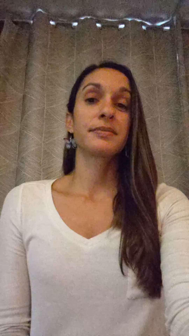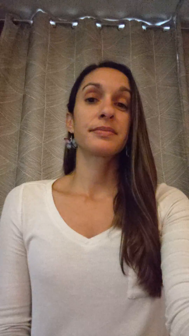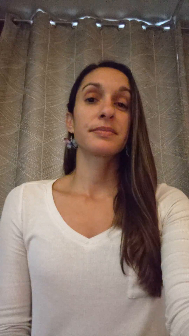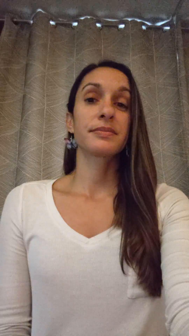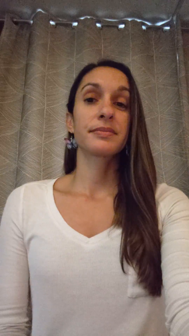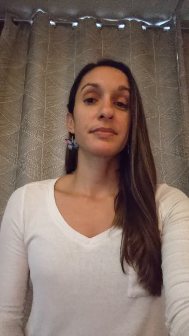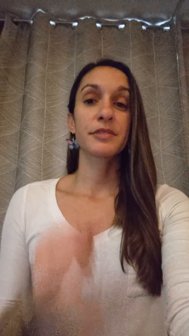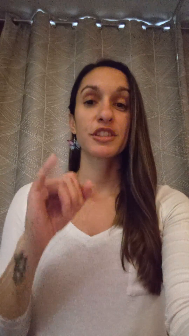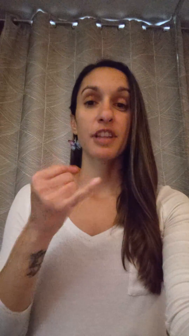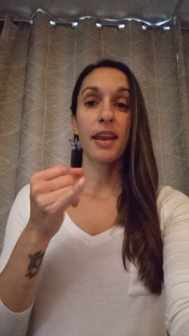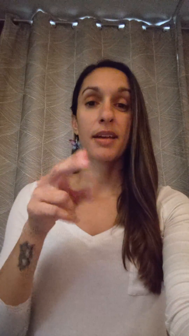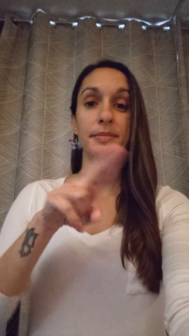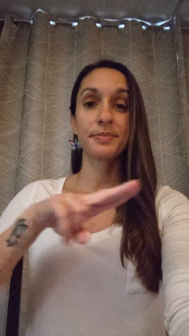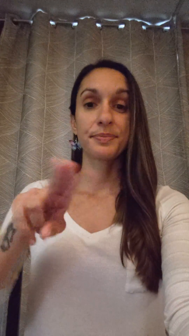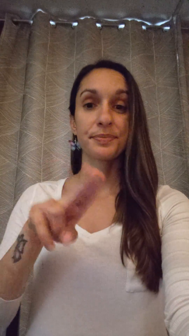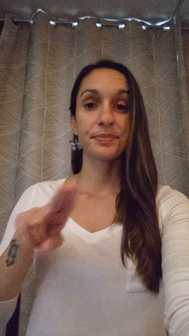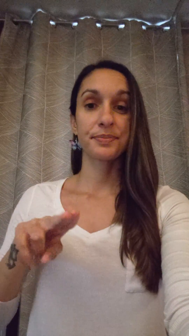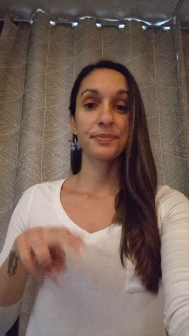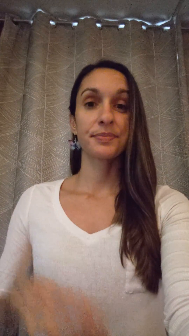jelly